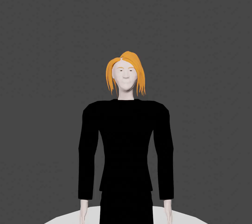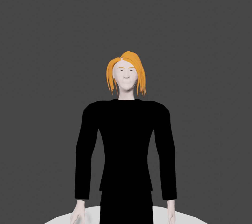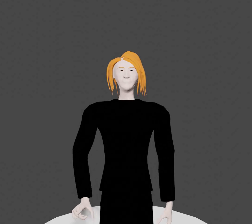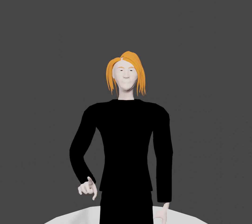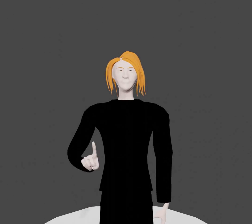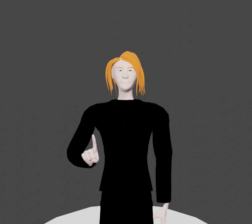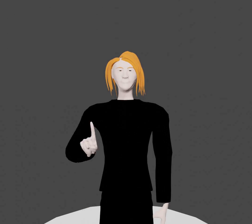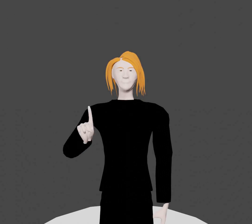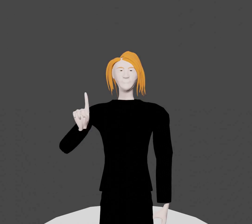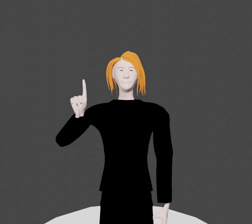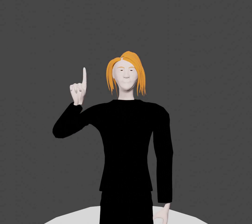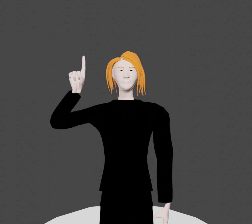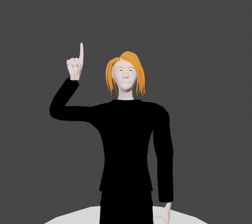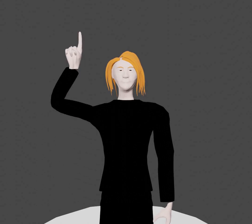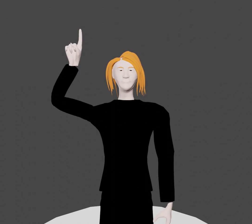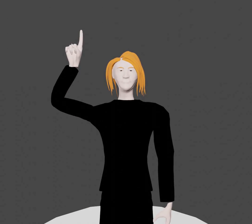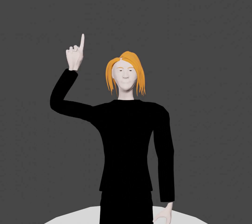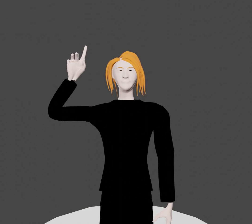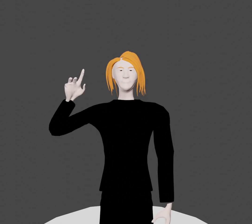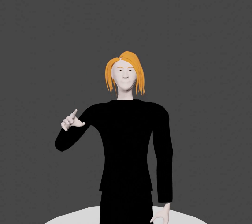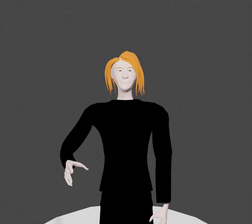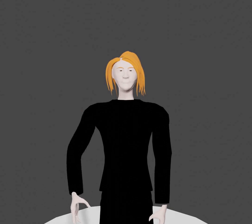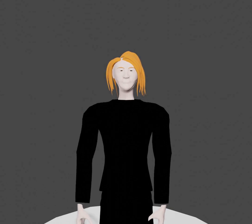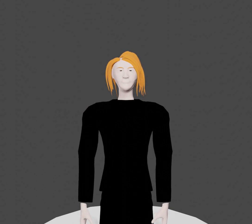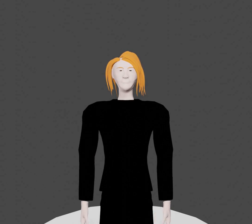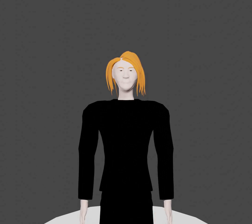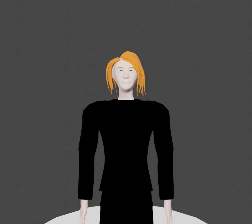Ascend